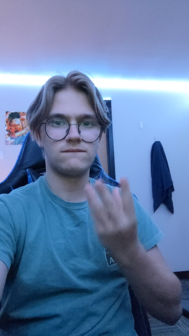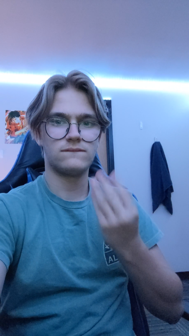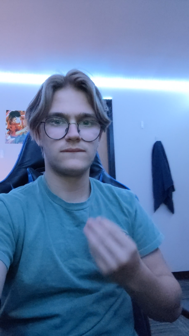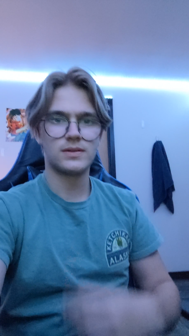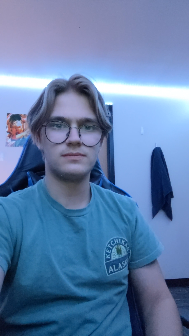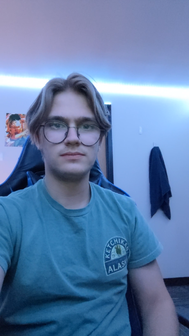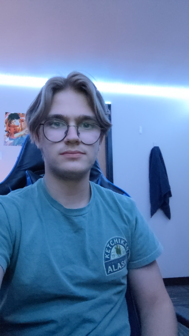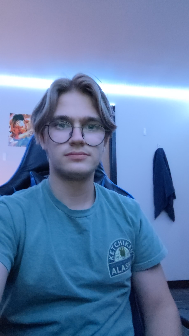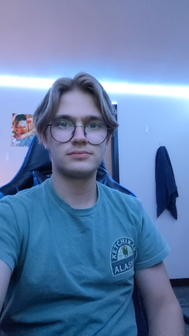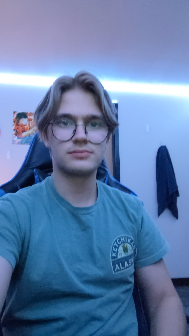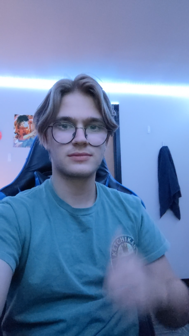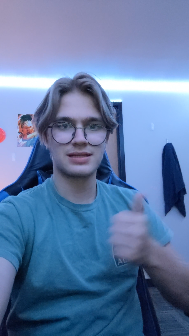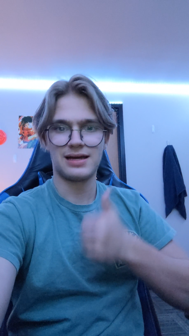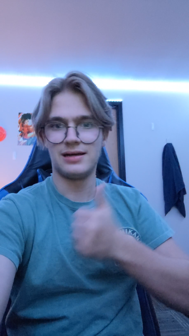chase